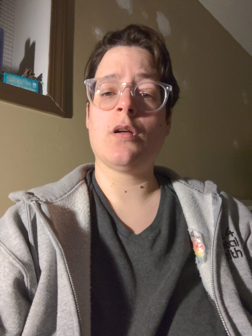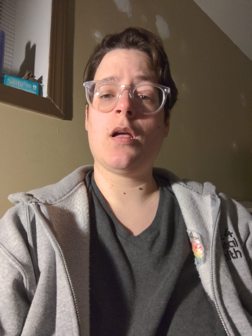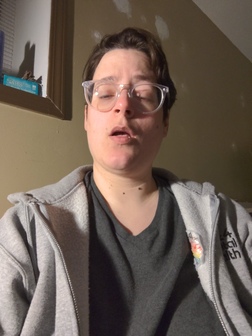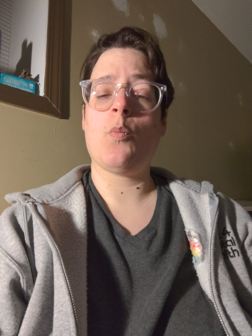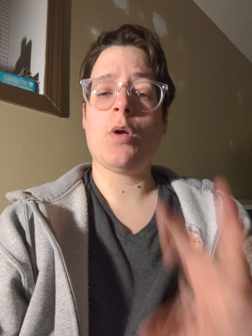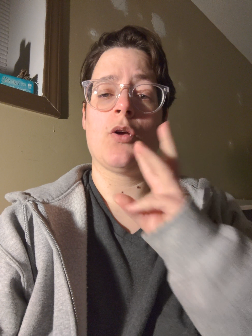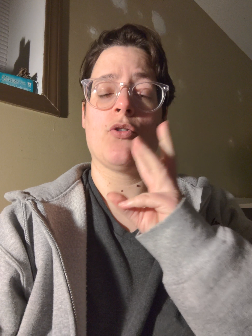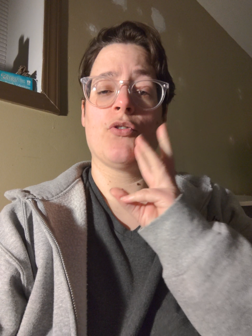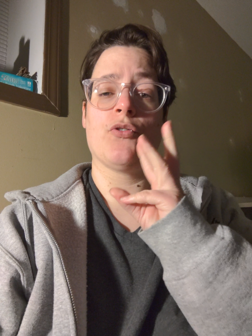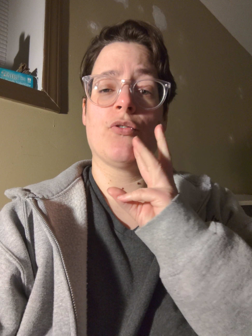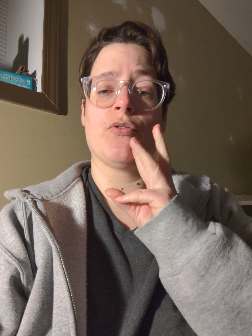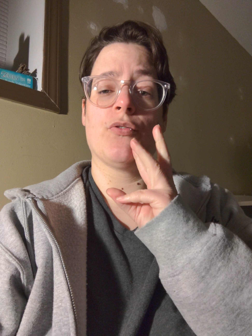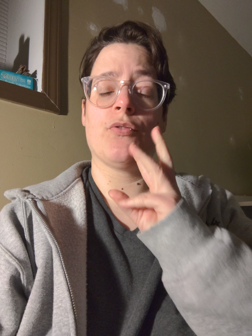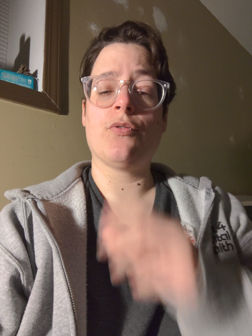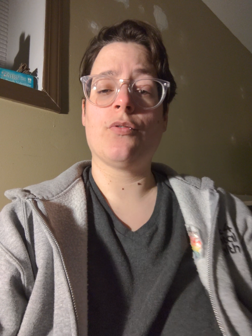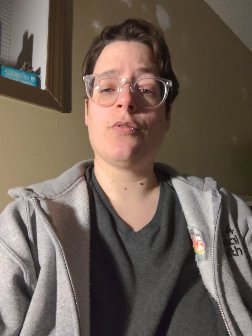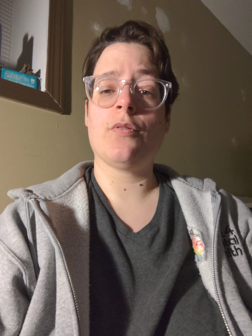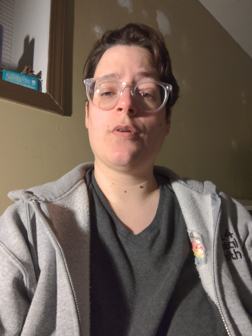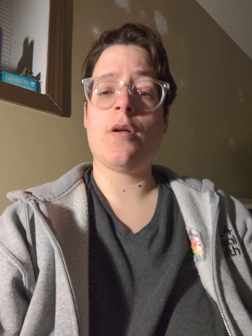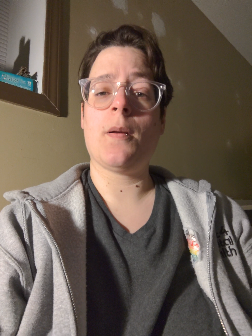water